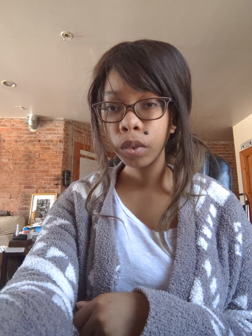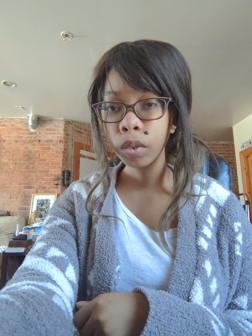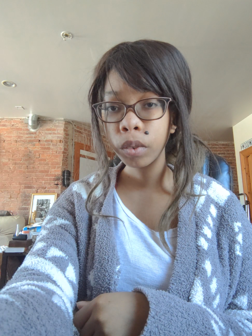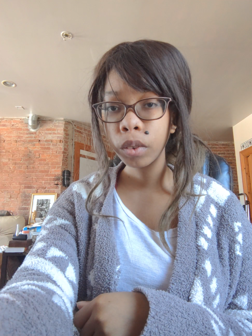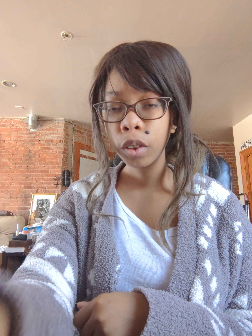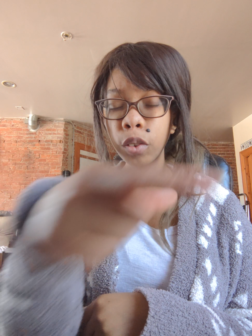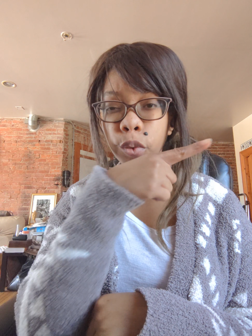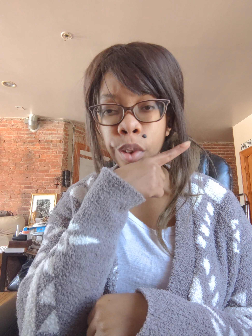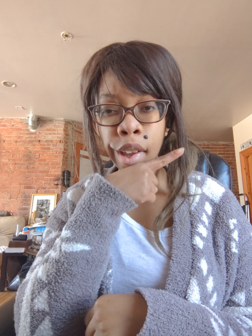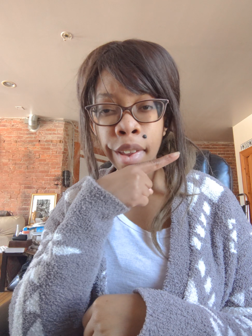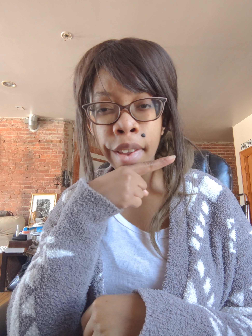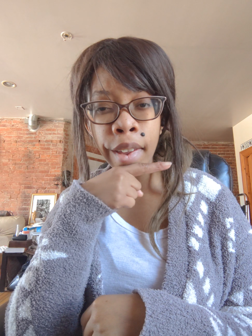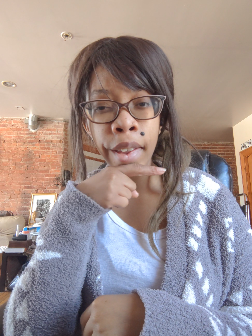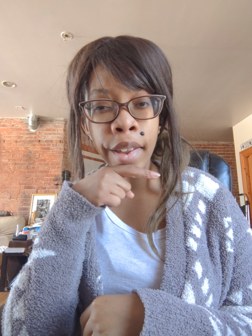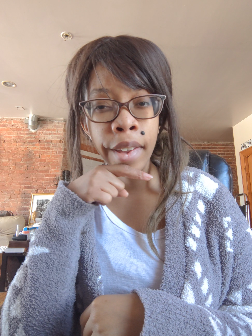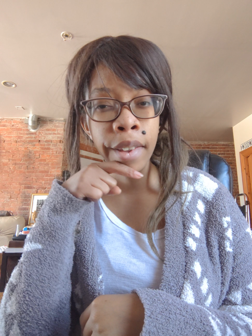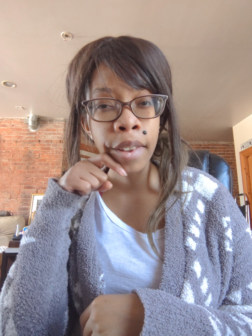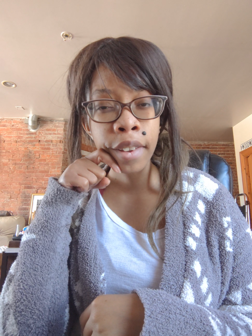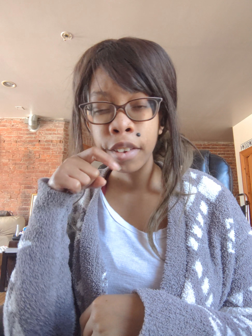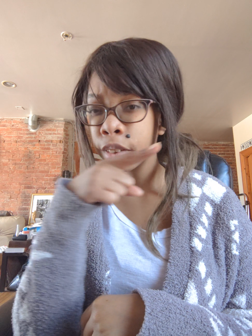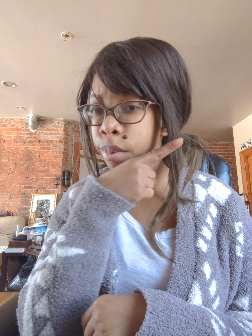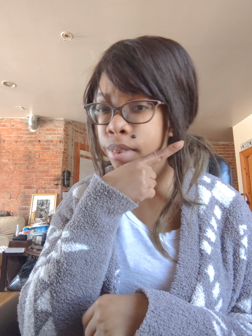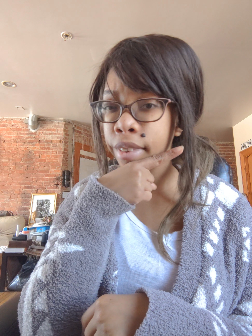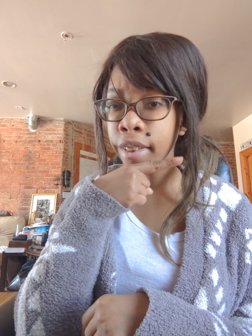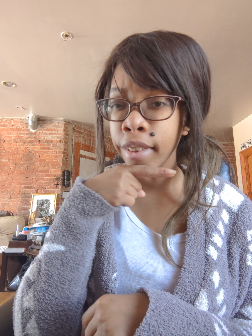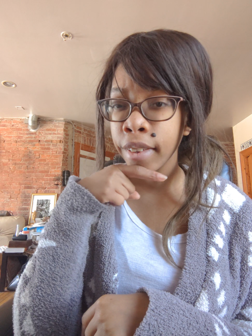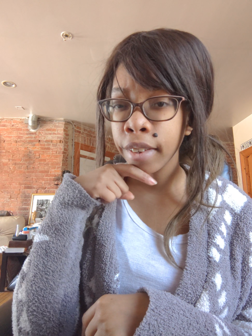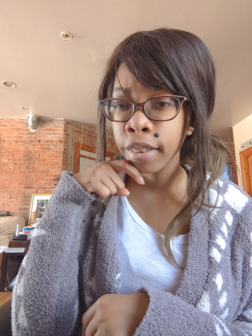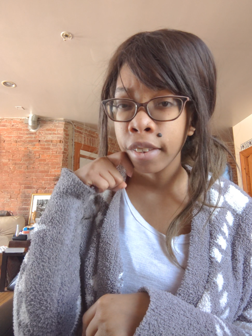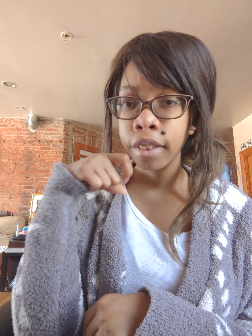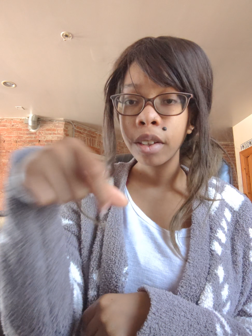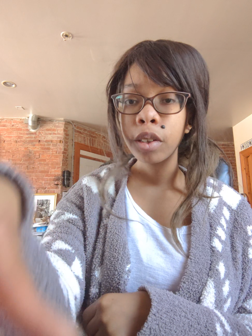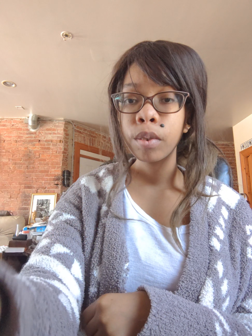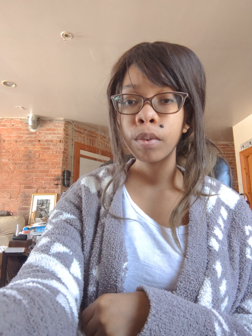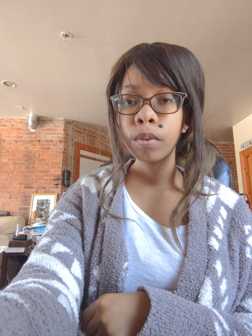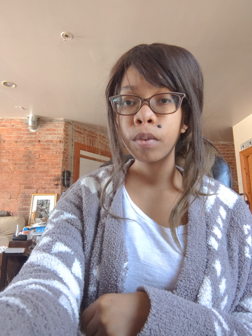dry